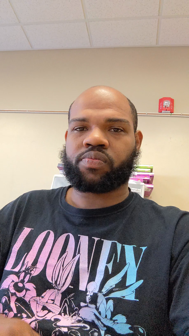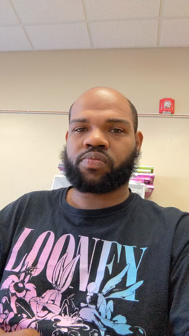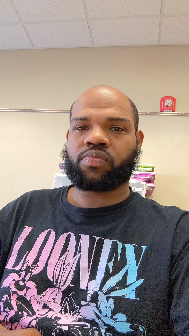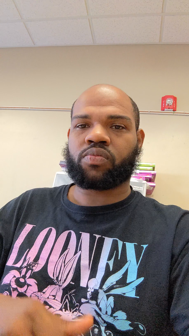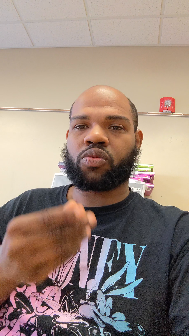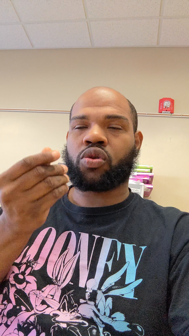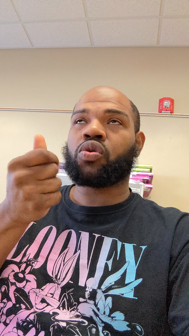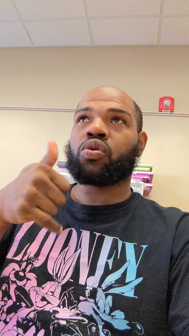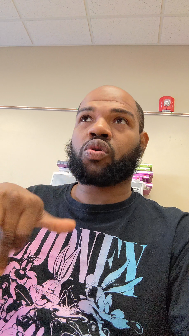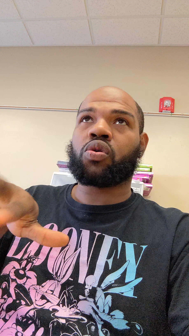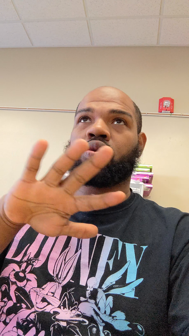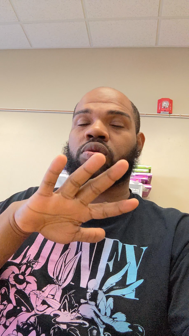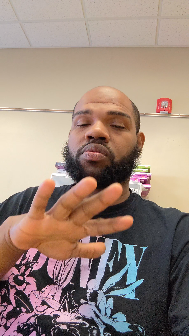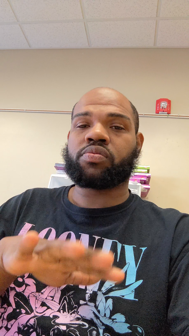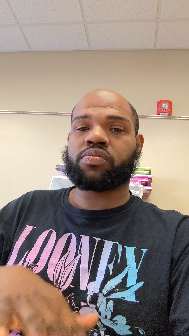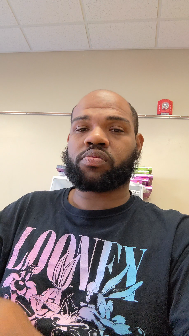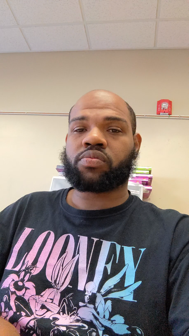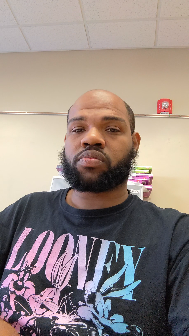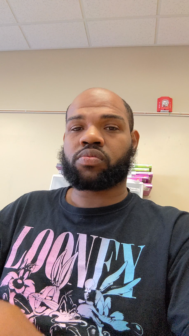garden